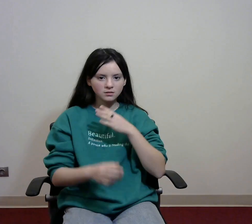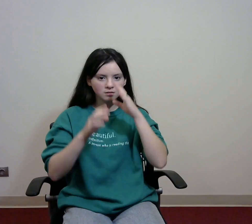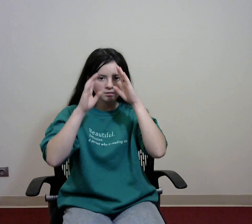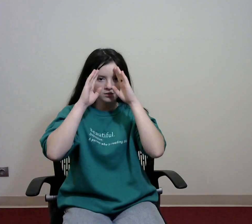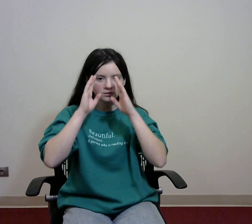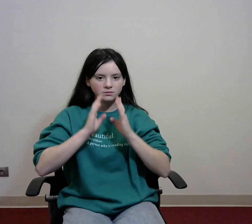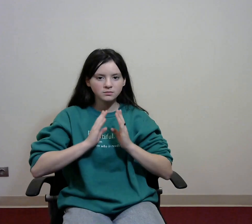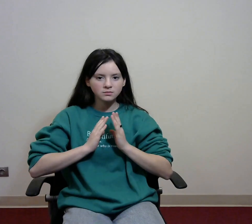ünvanli